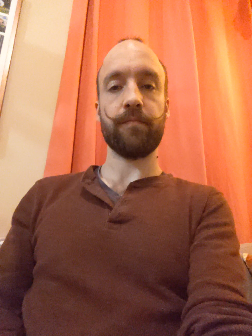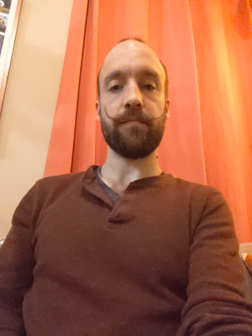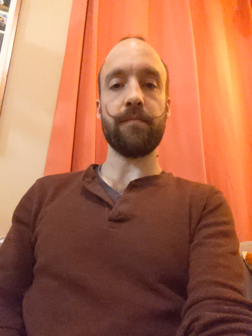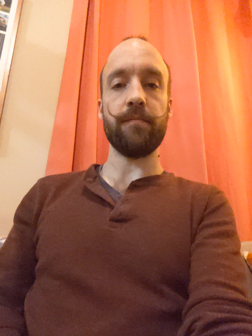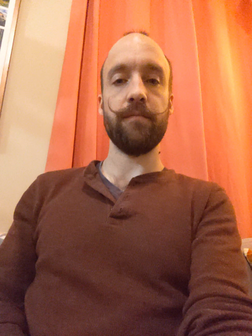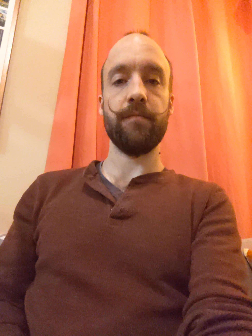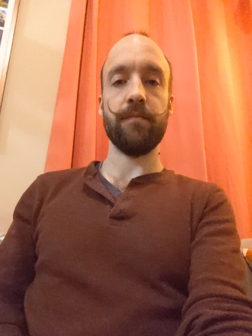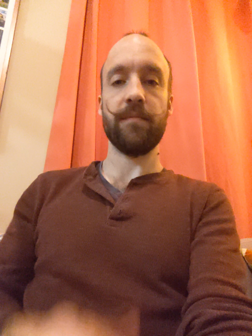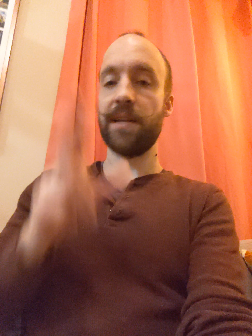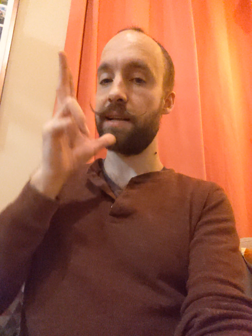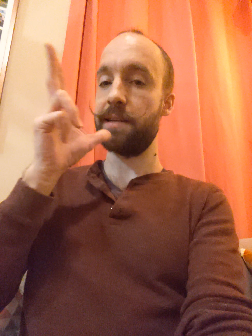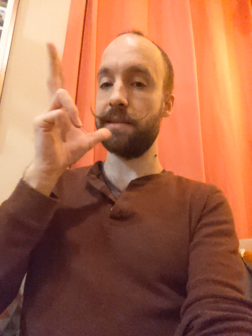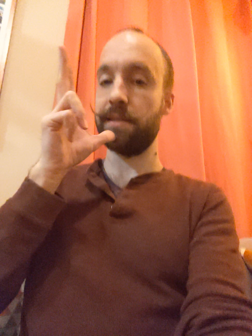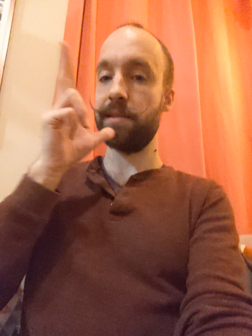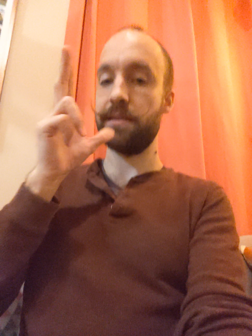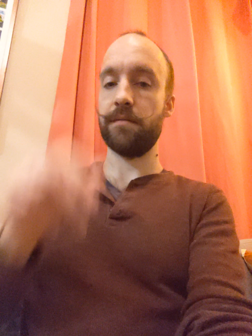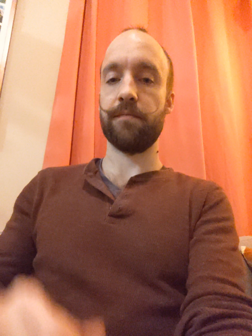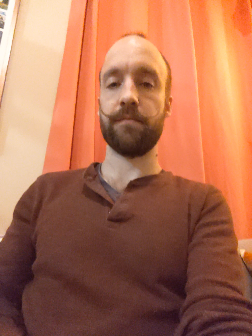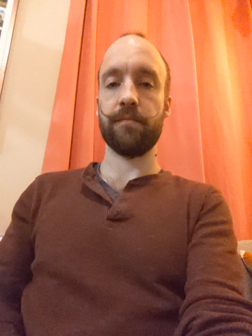hen